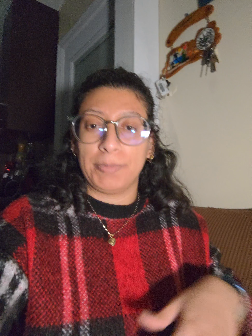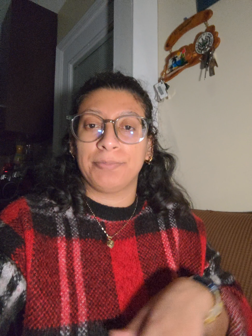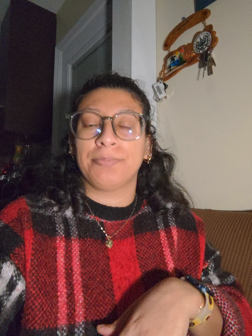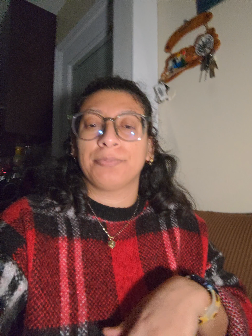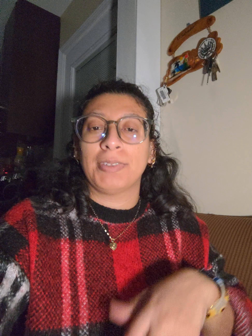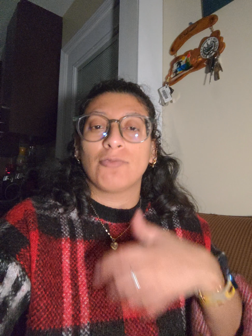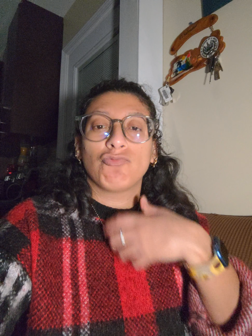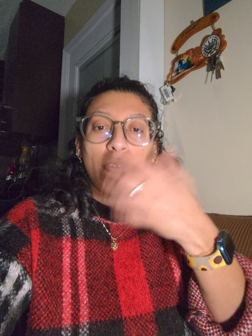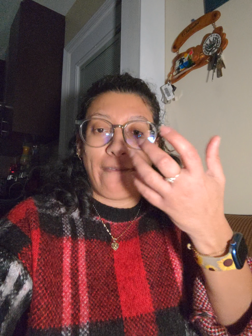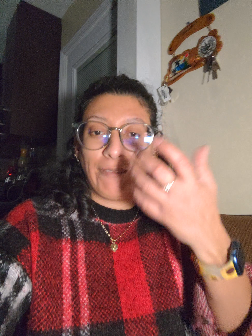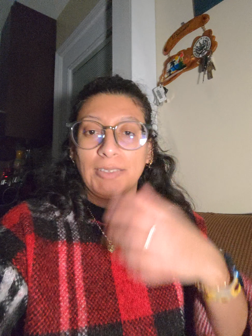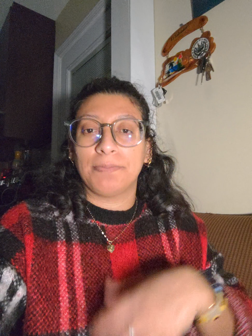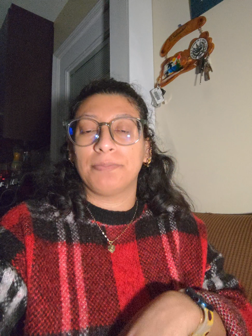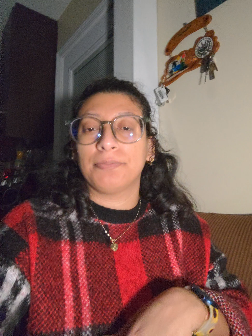giraffe